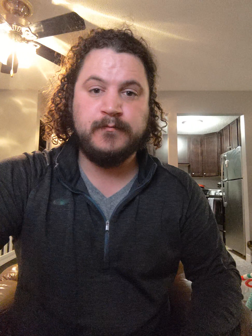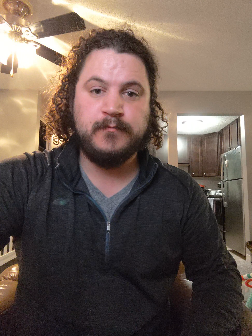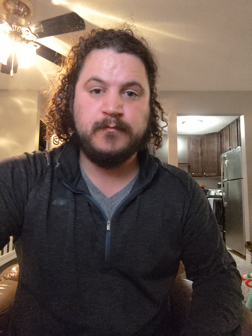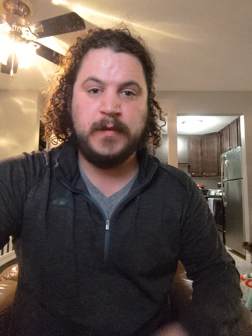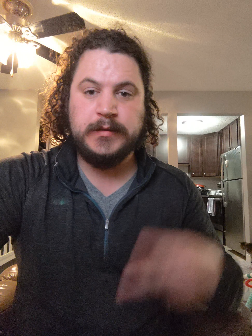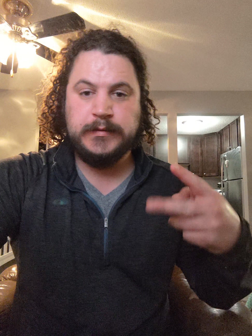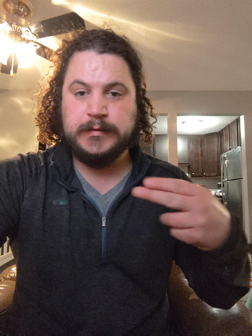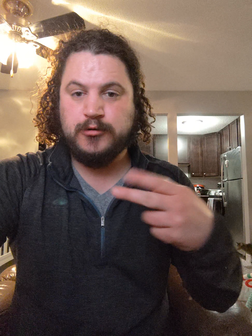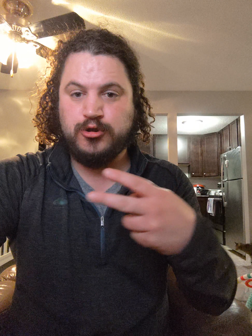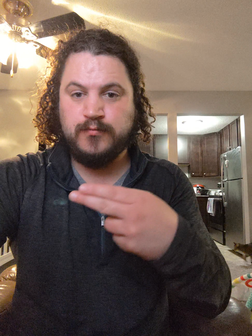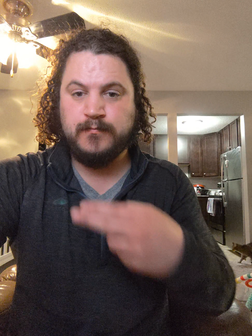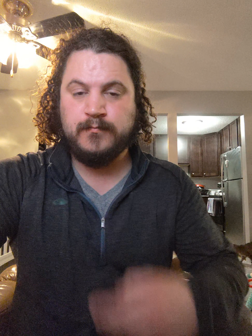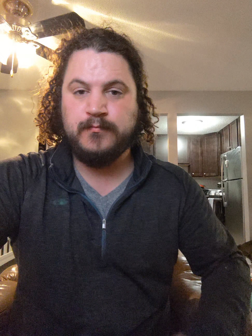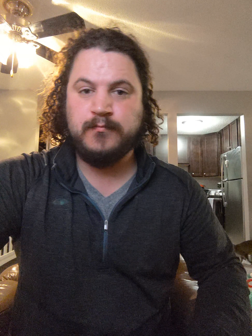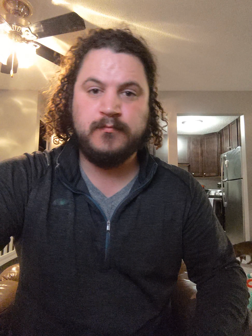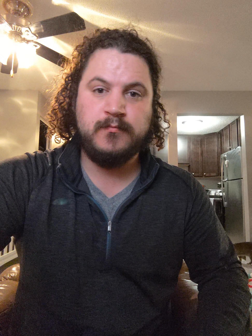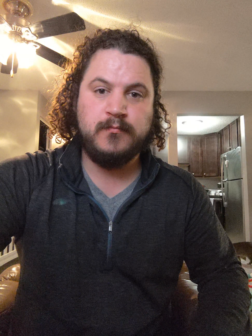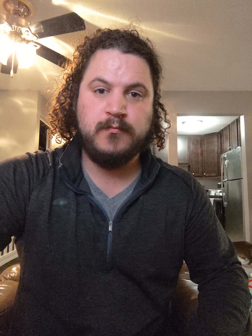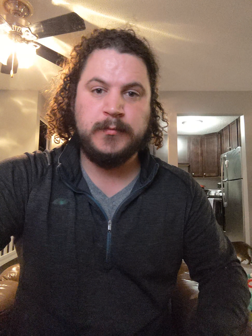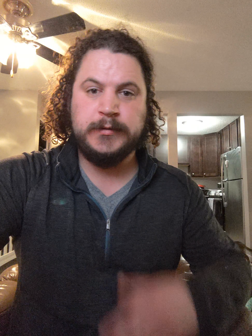scissors